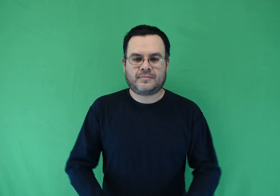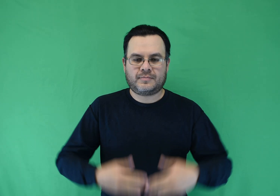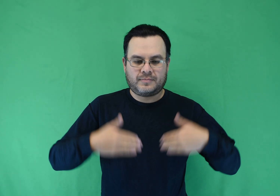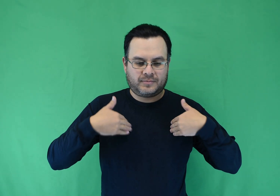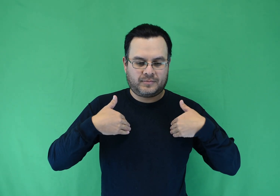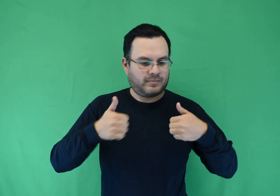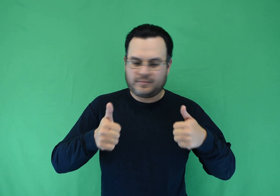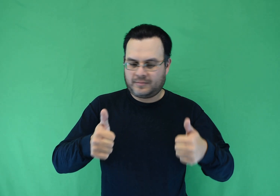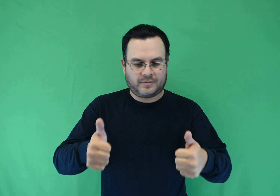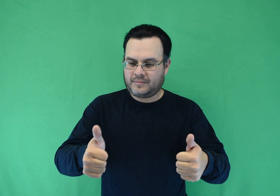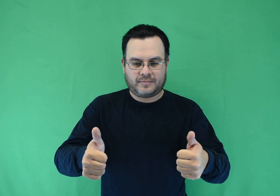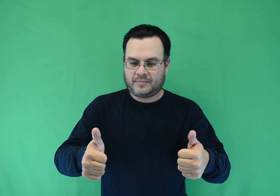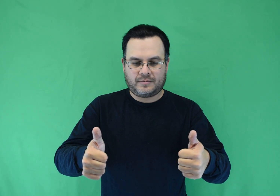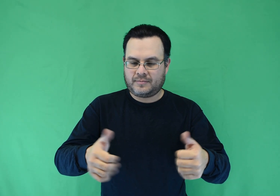no entender